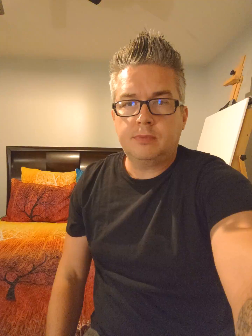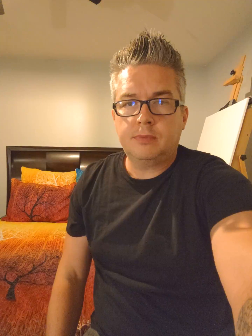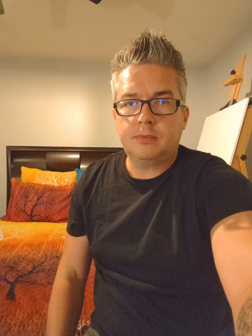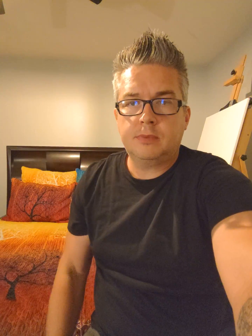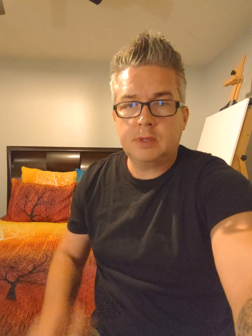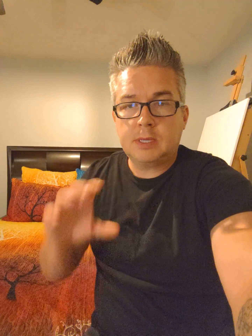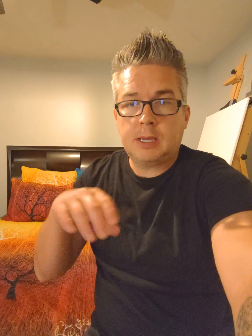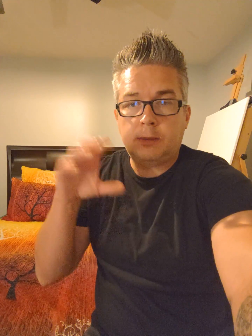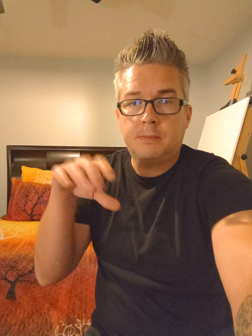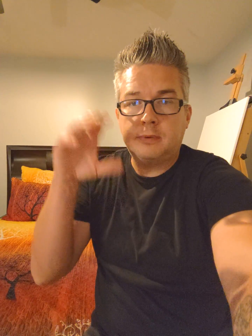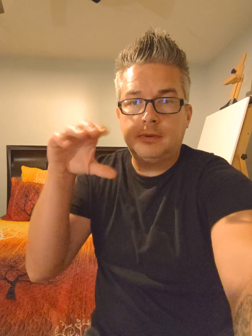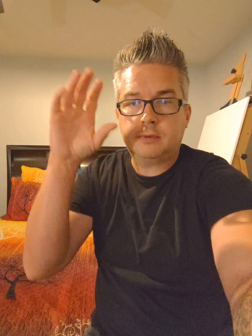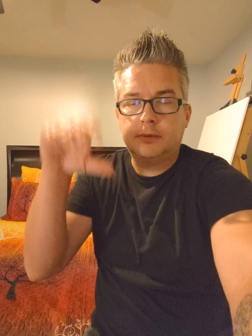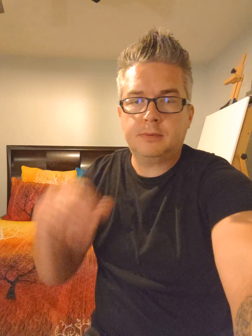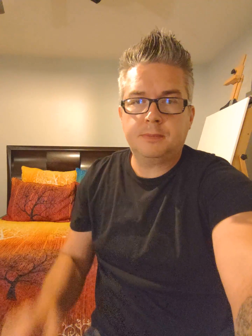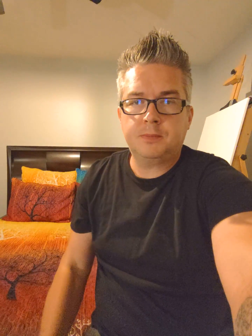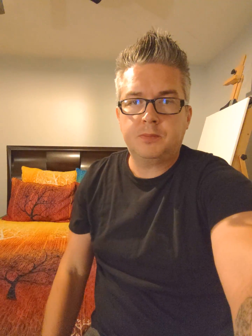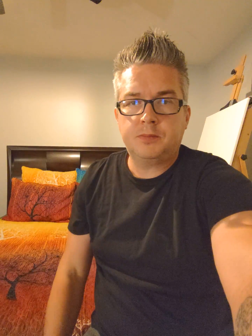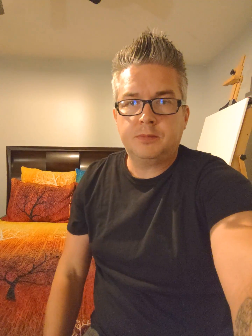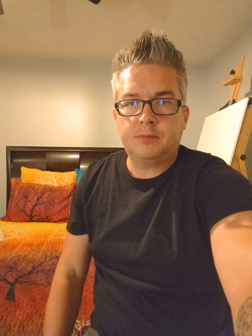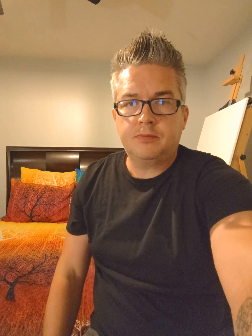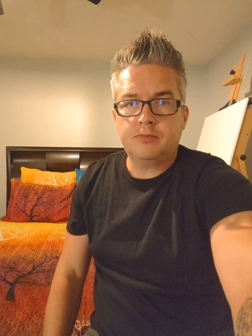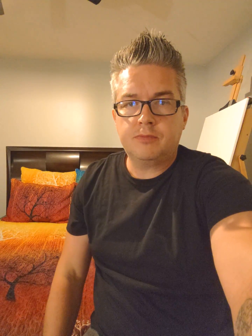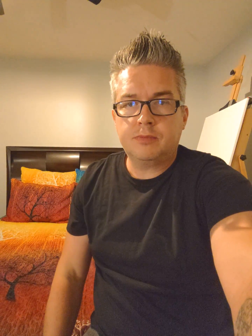climb